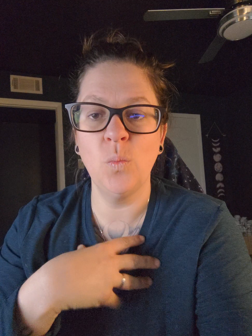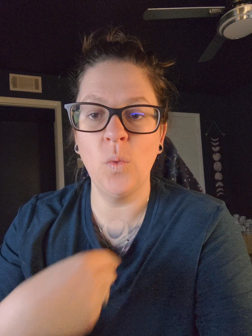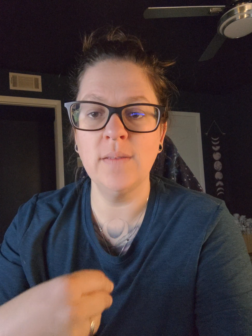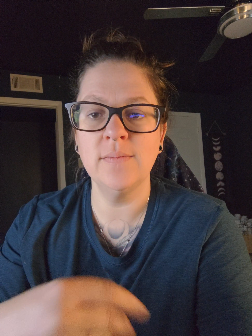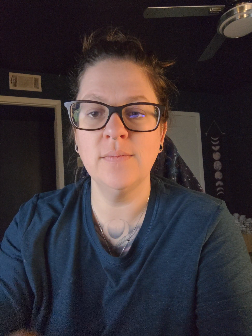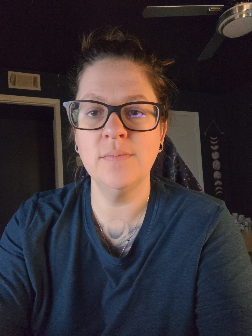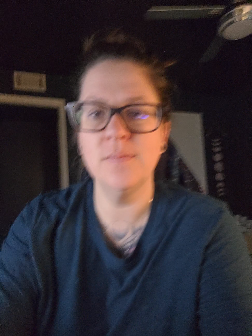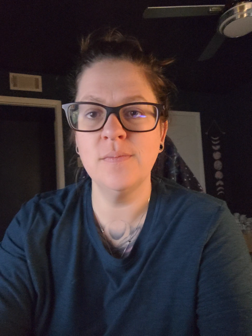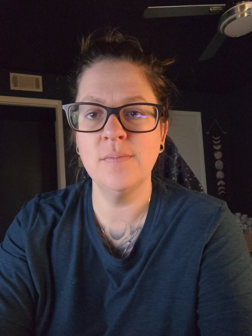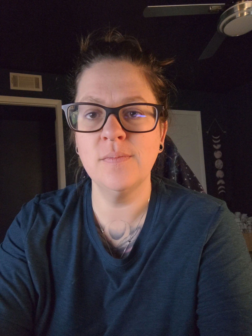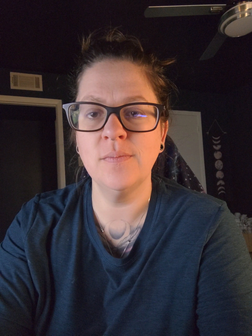white